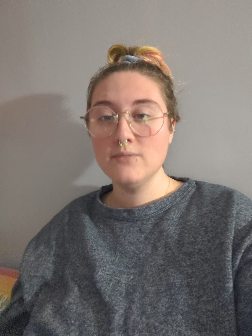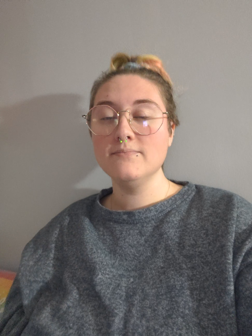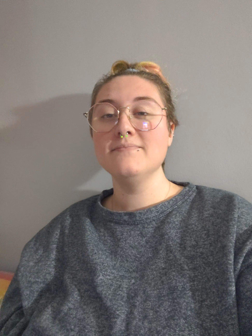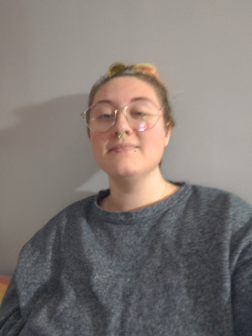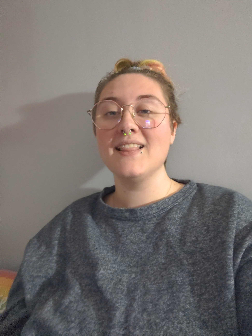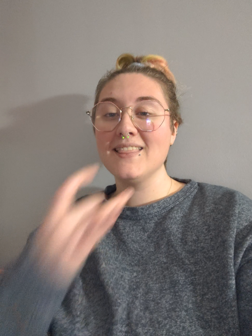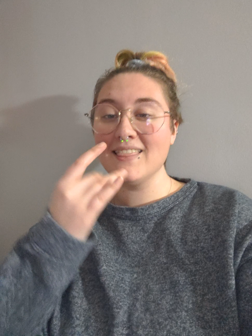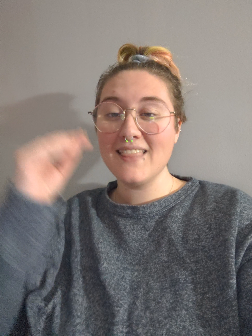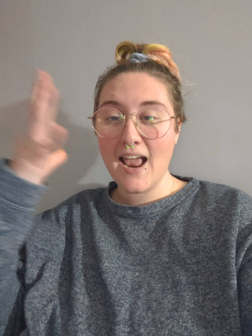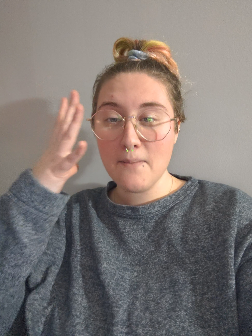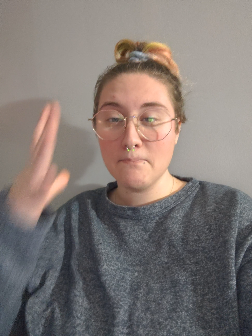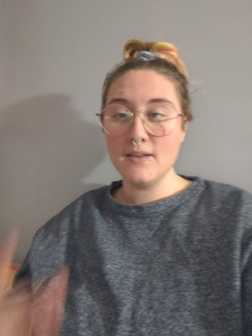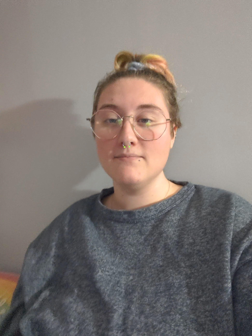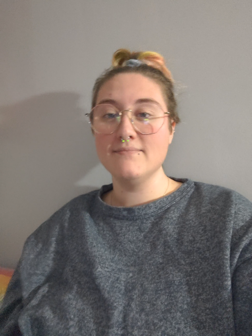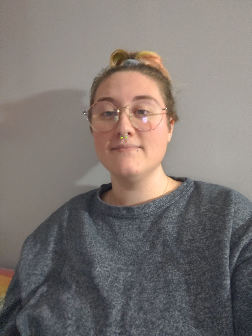lamp